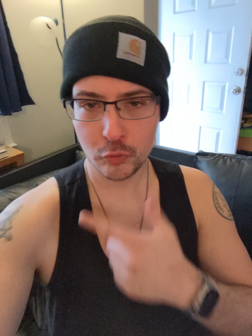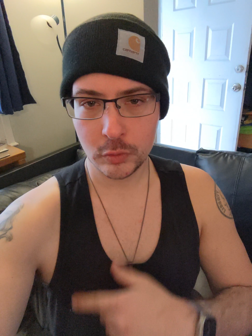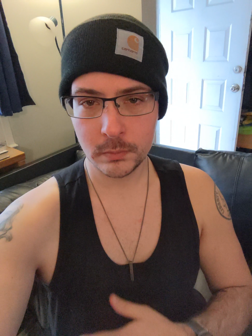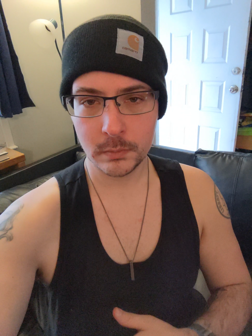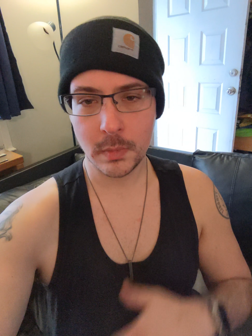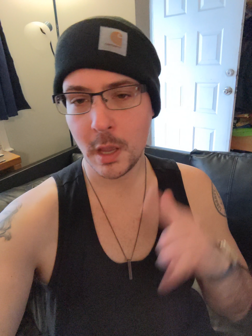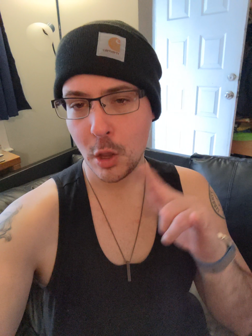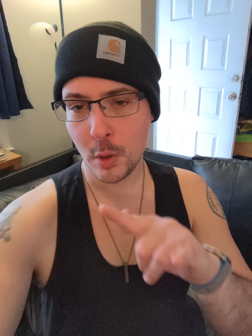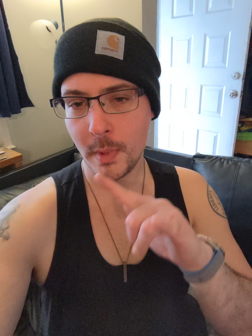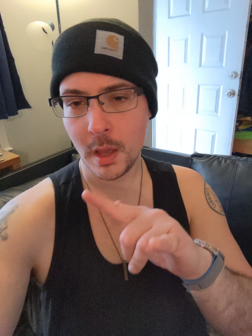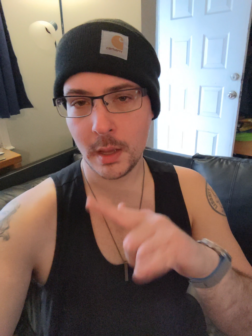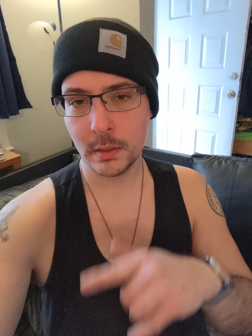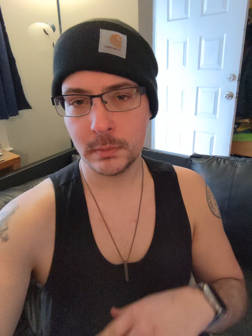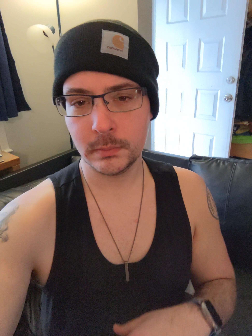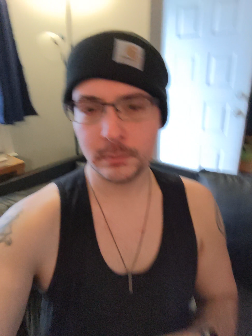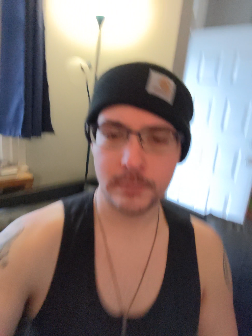airplane